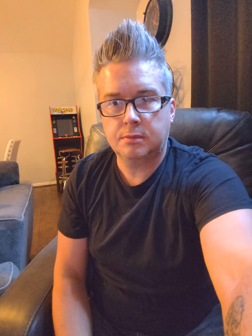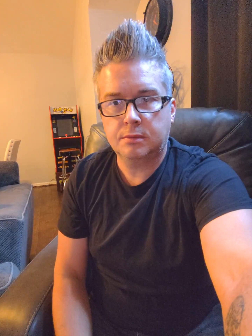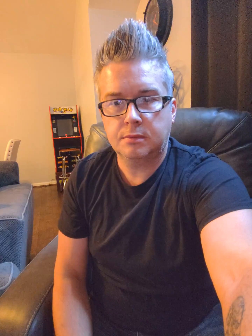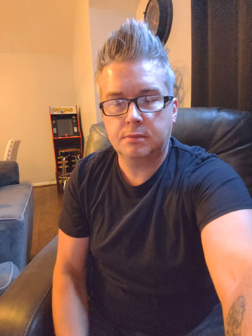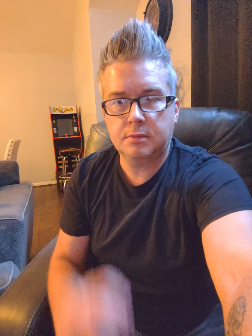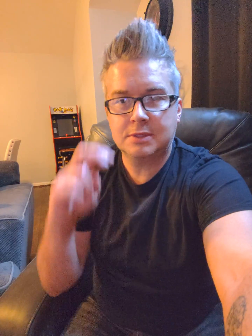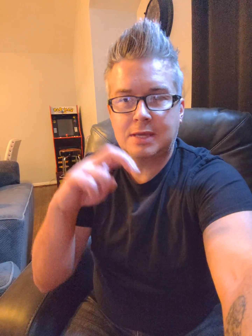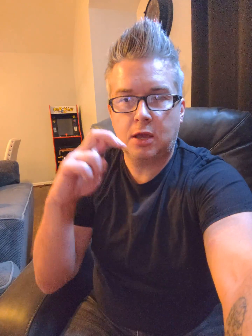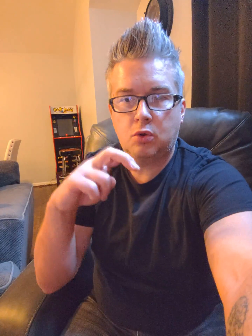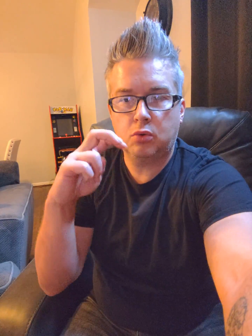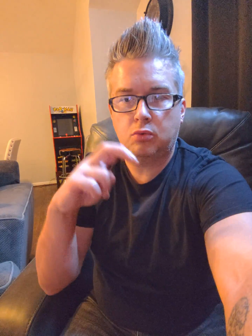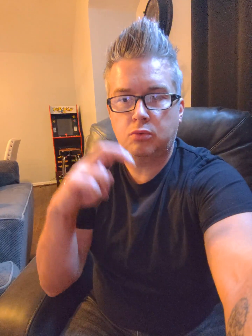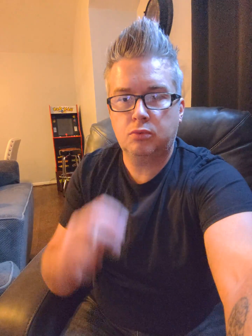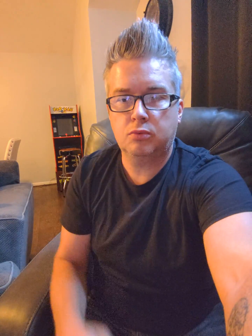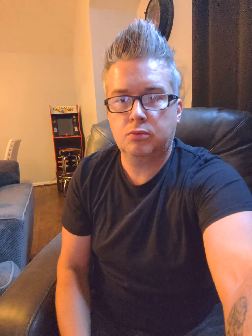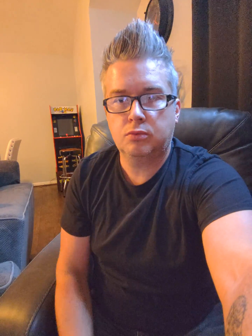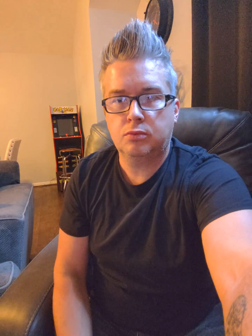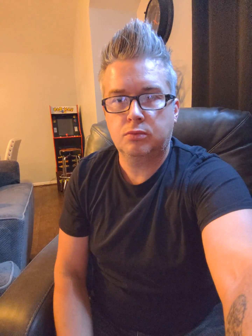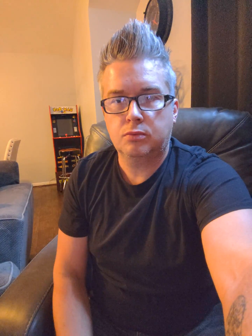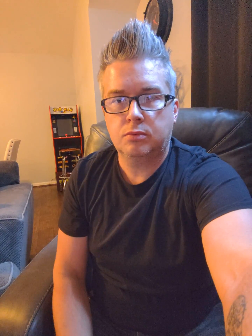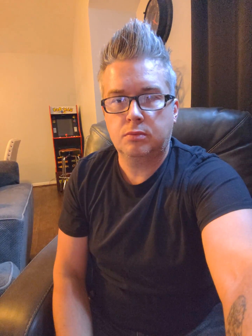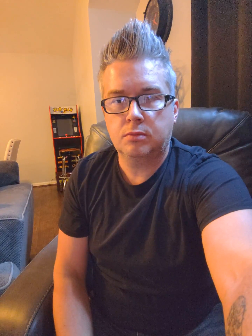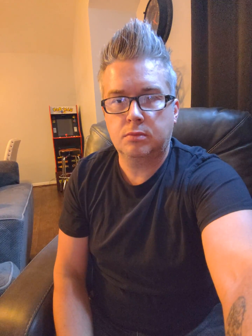potato